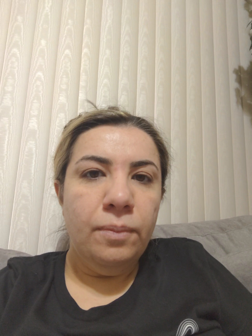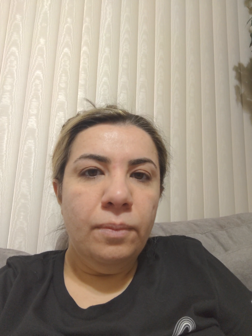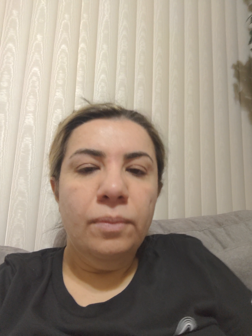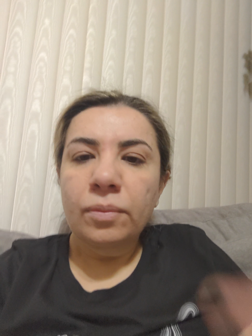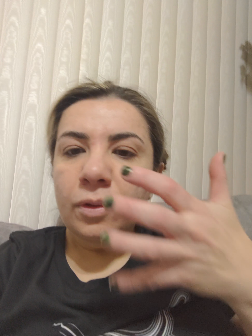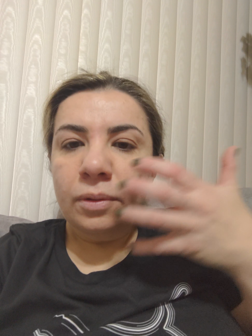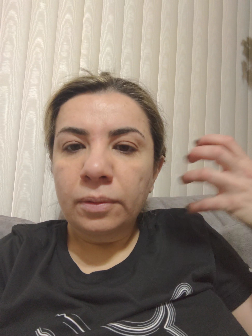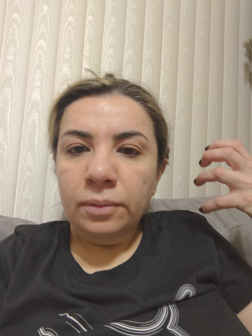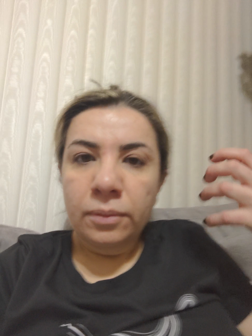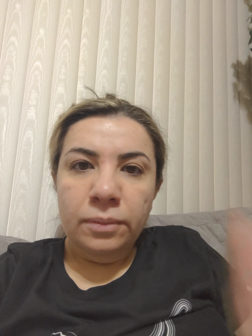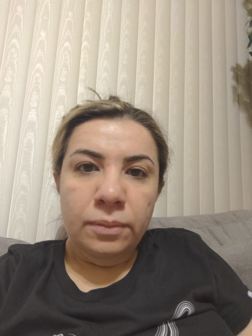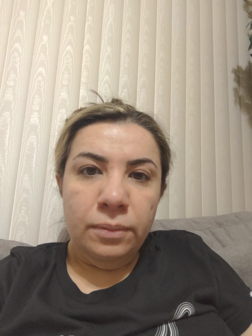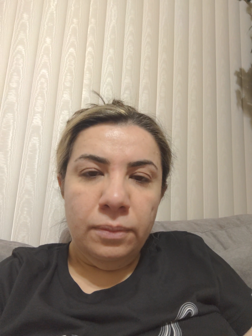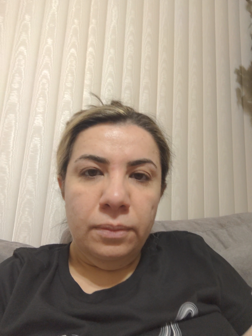tiger